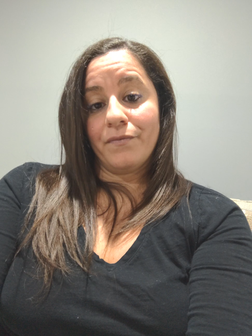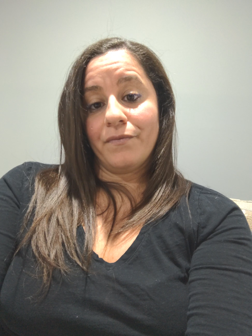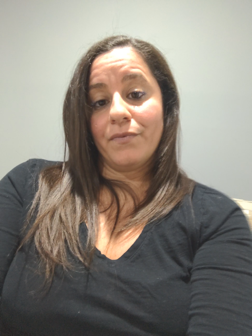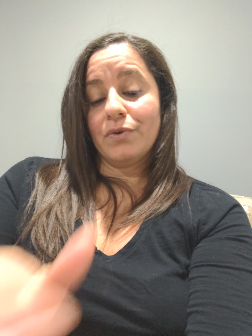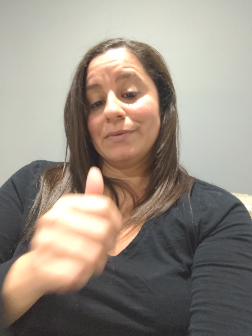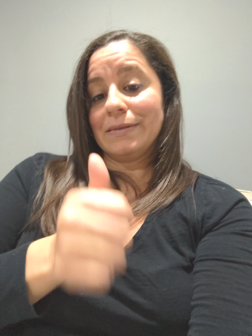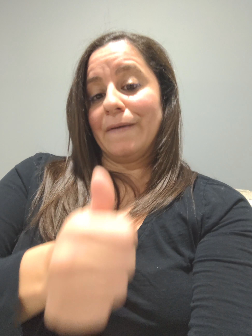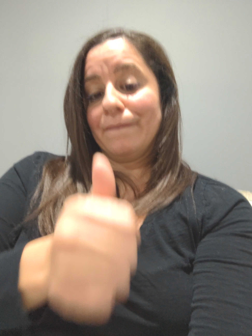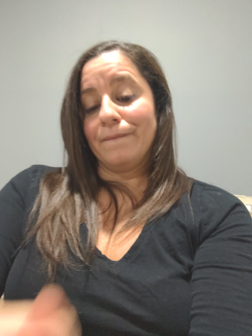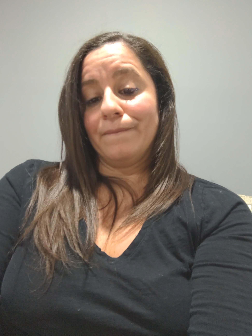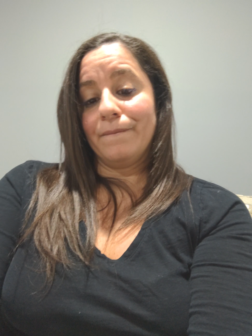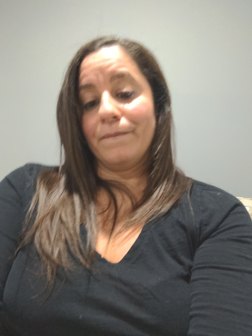yourself